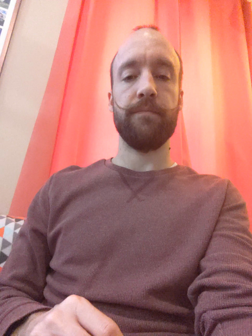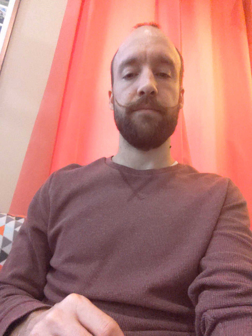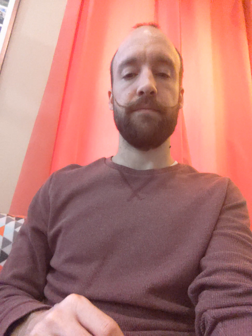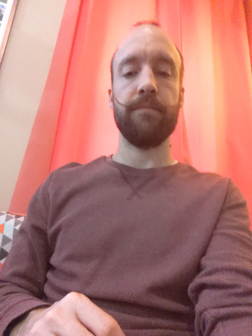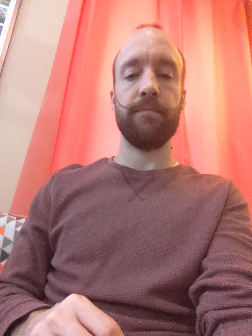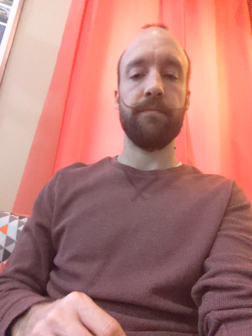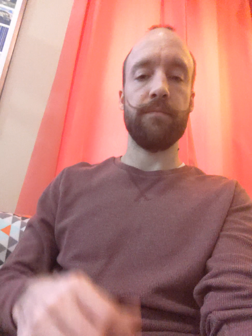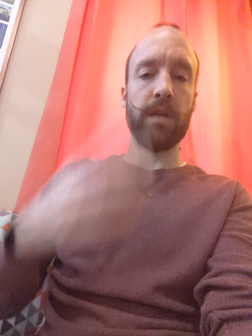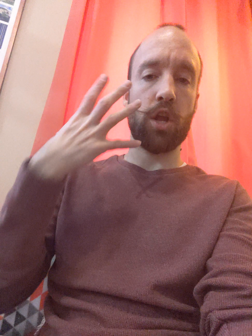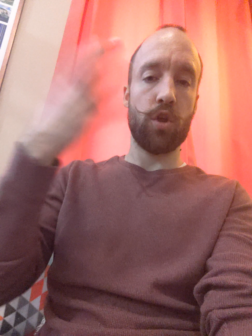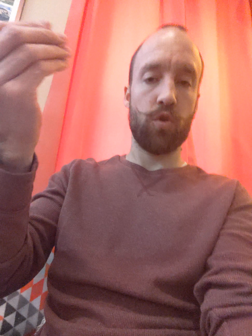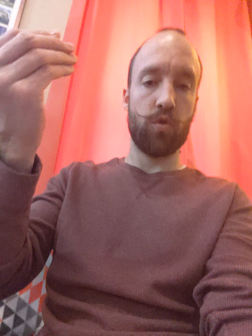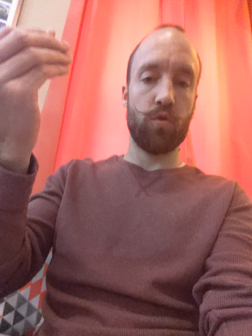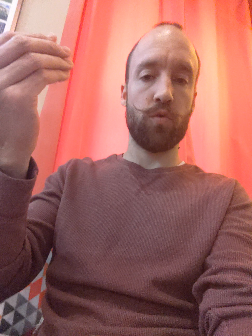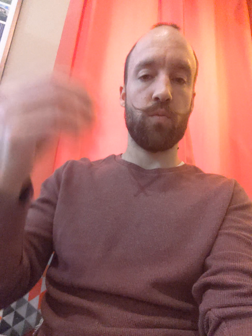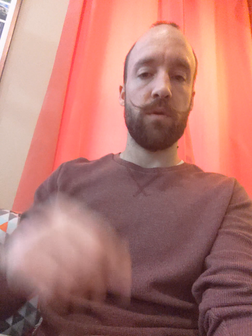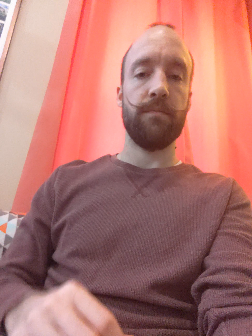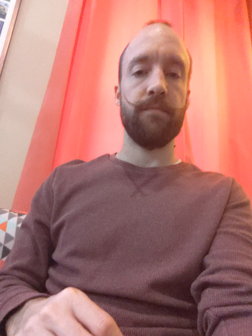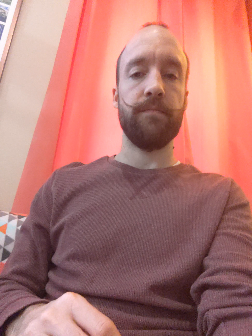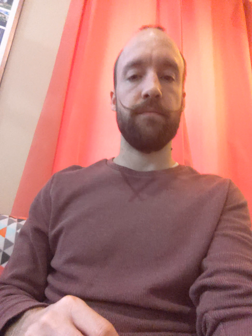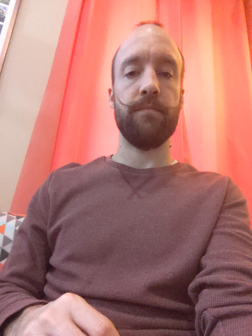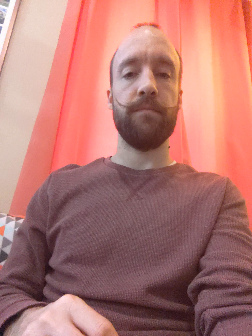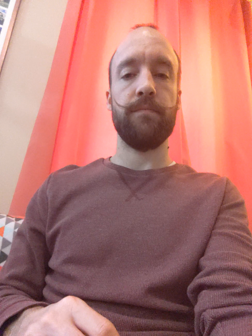go